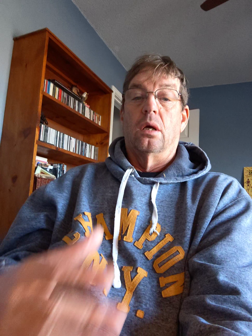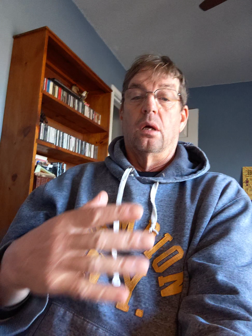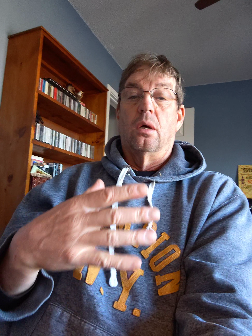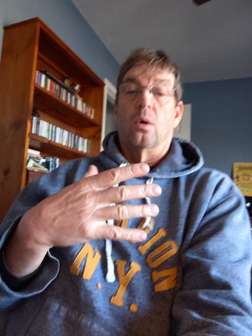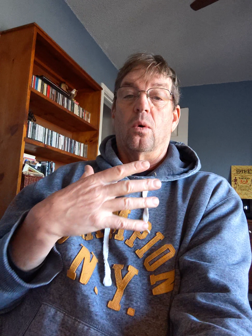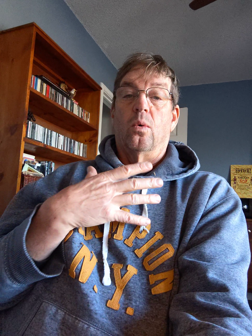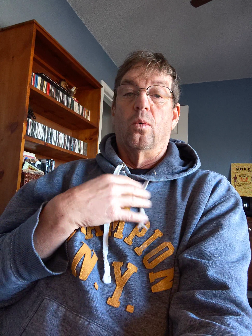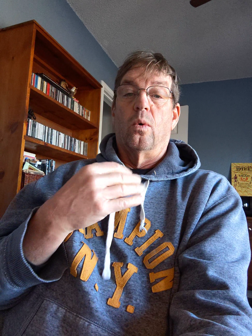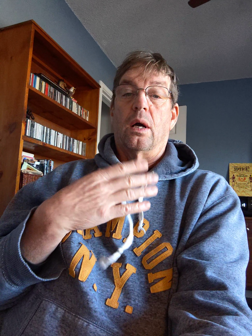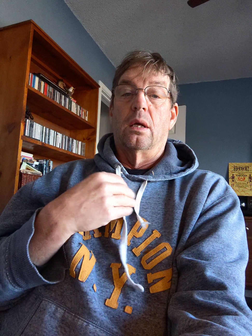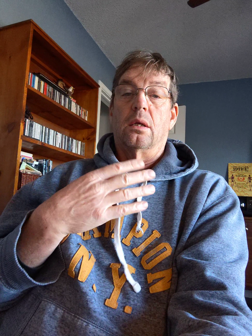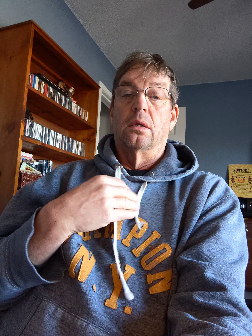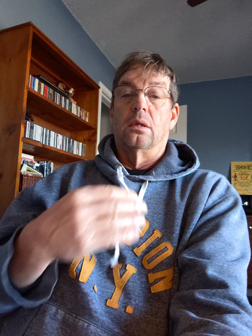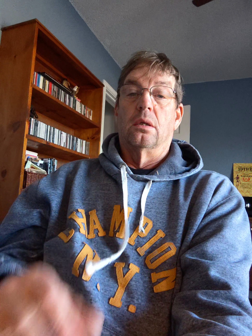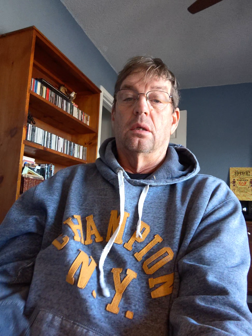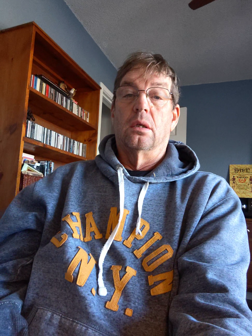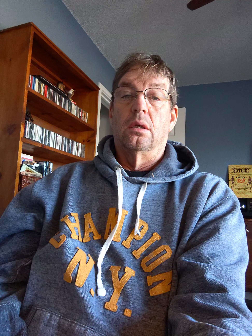white